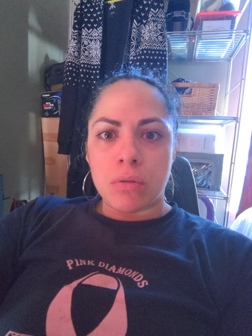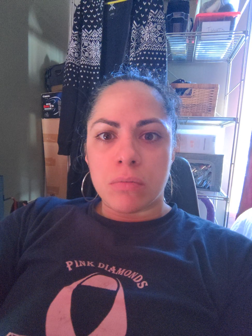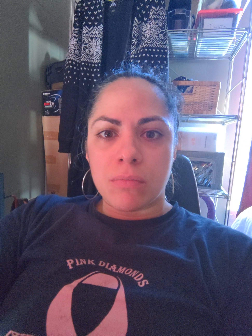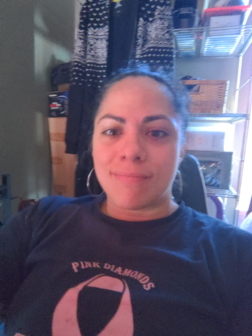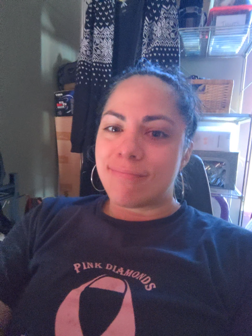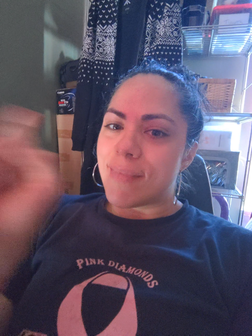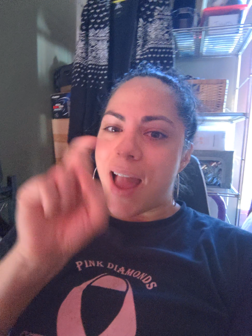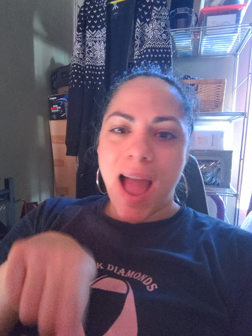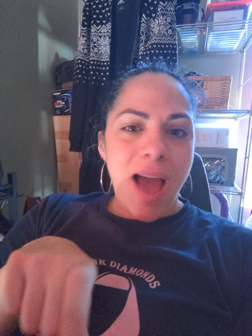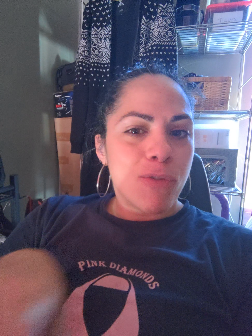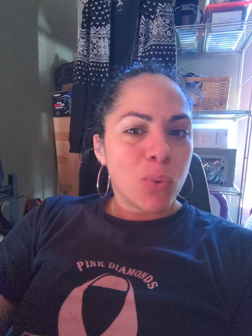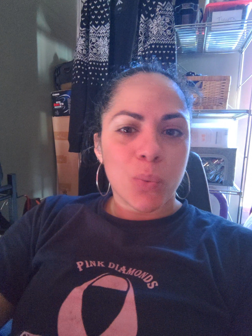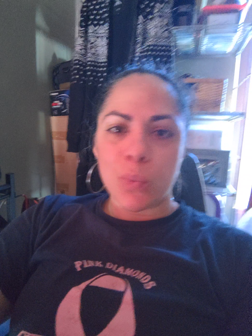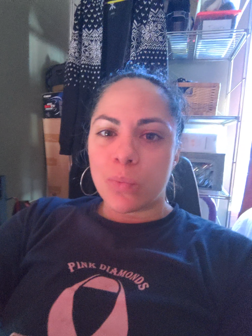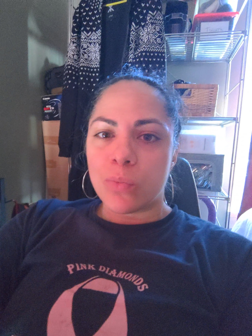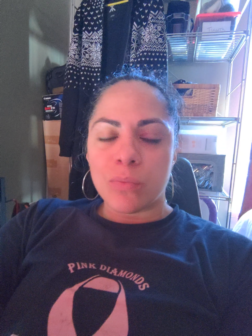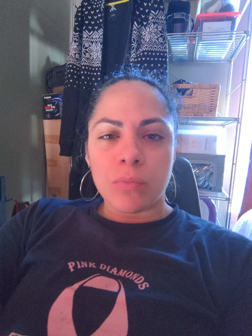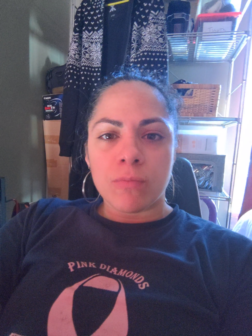have to